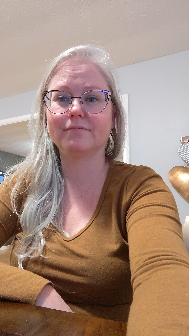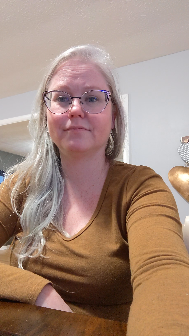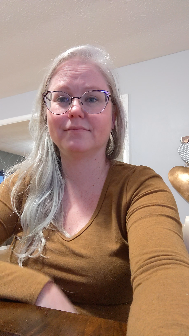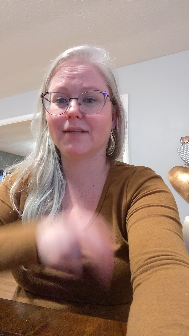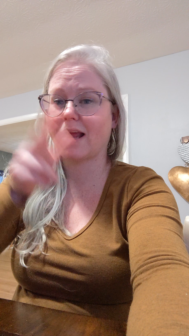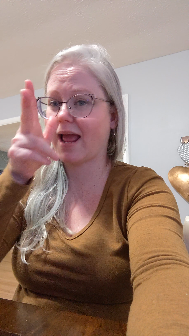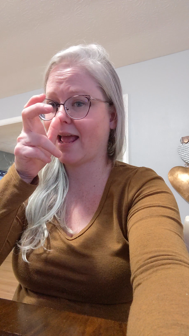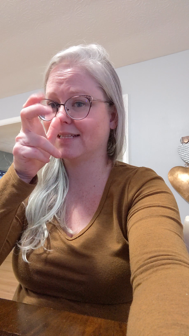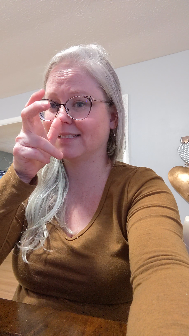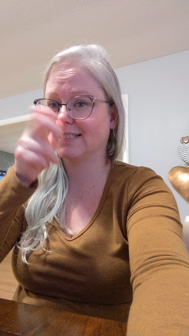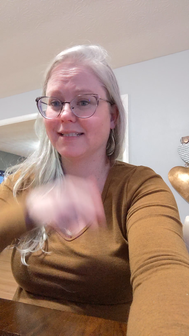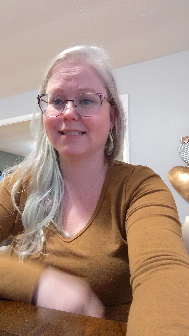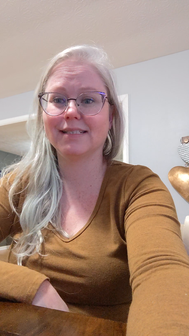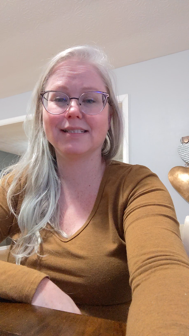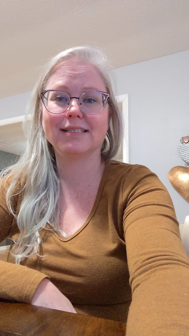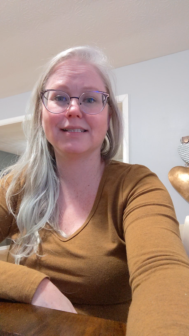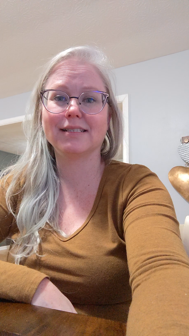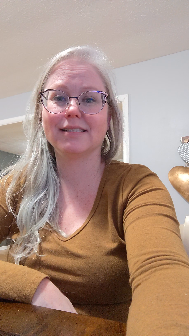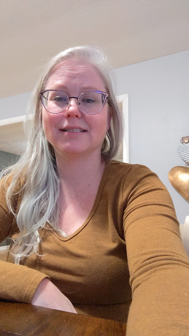ant